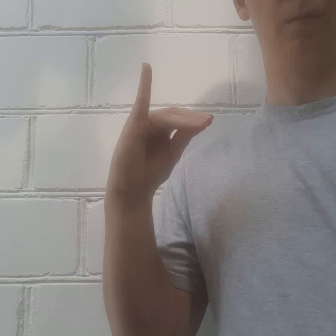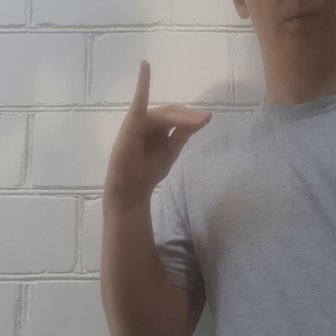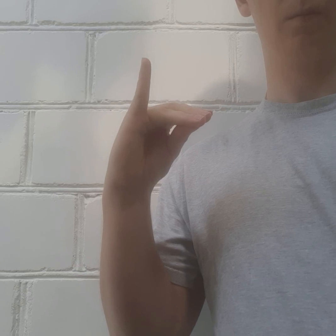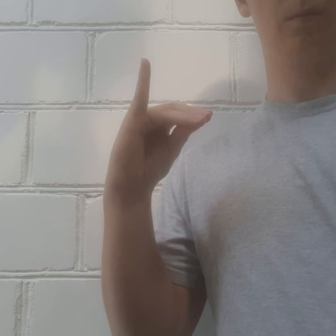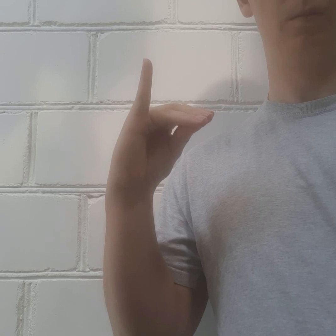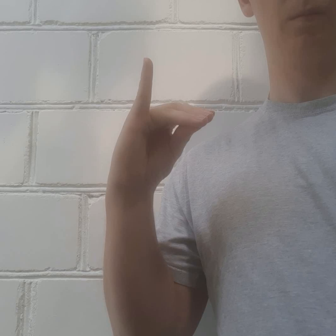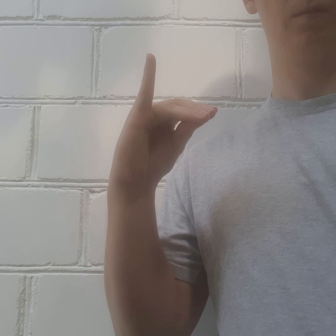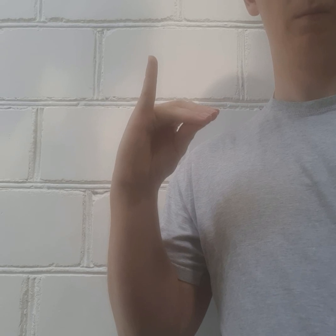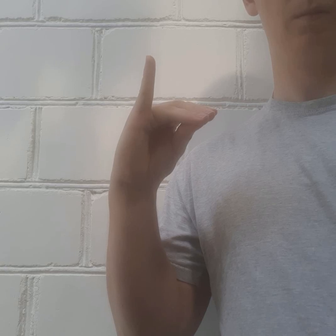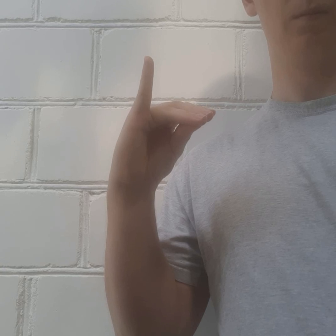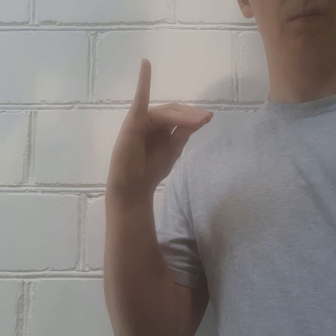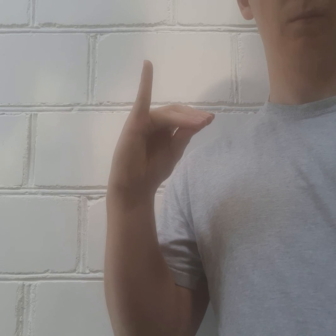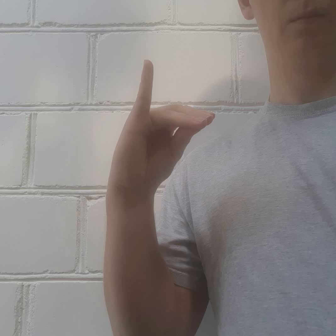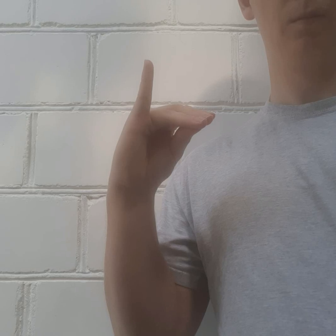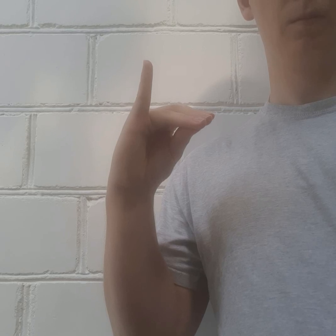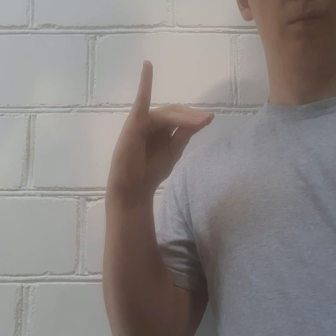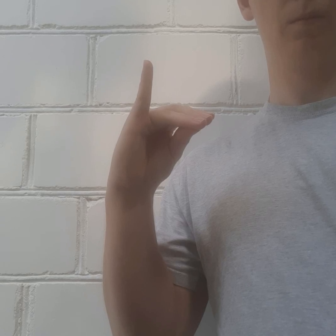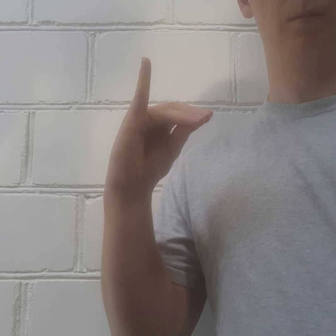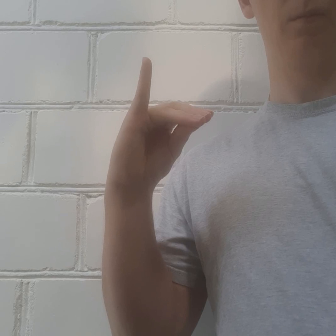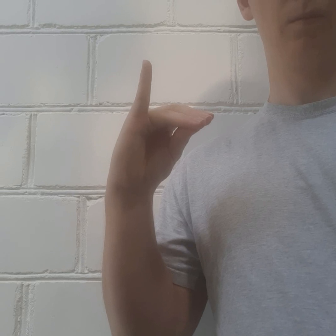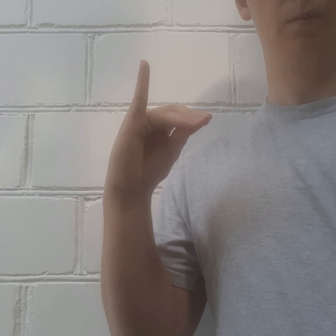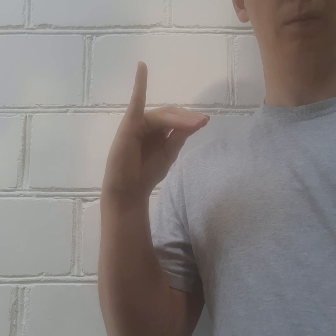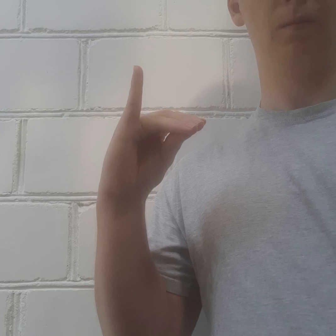Ю